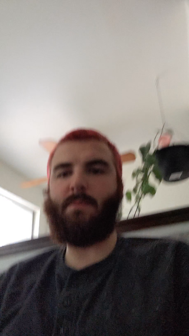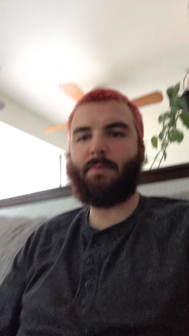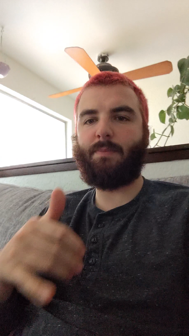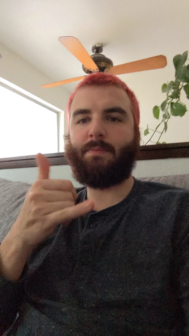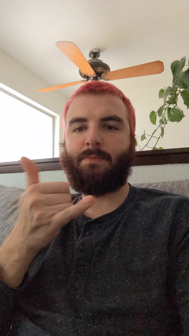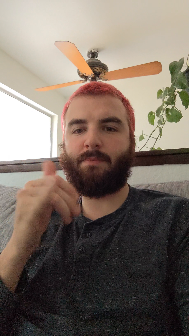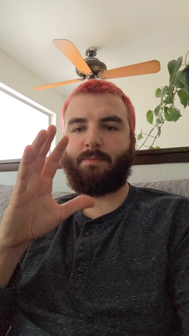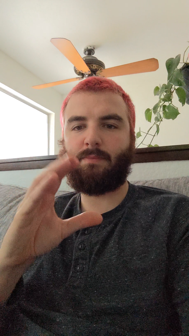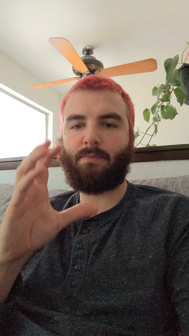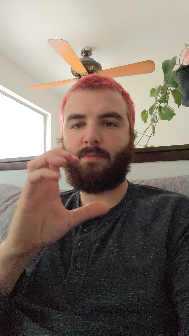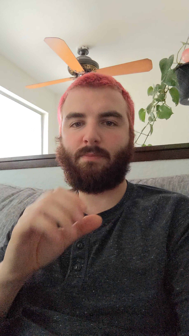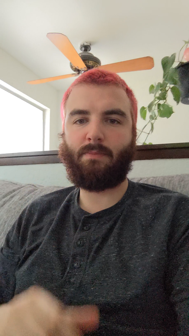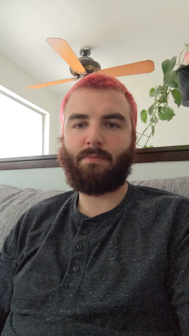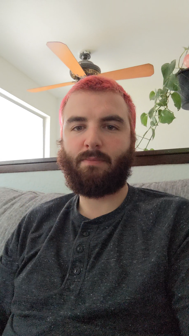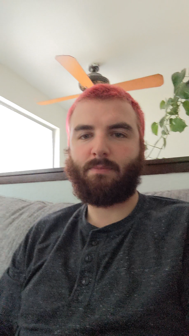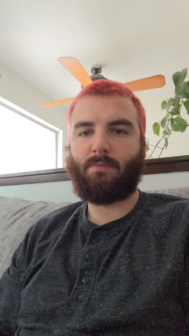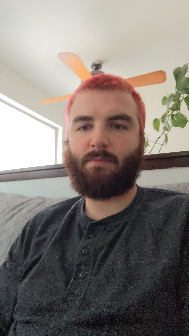play dough